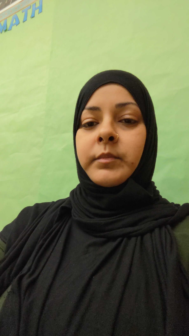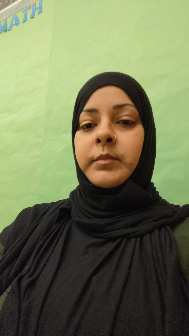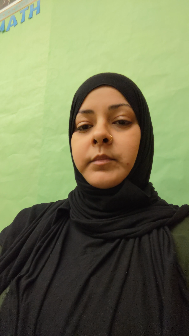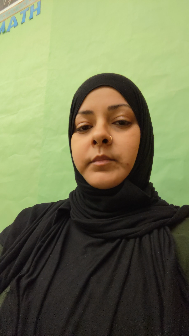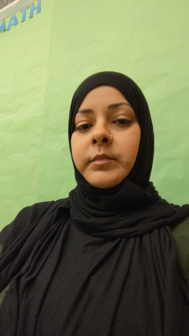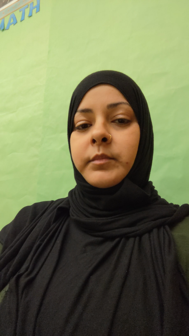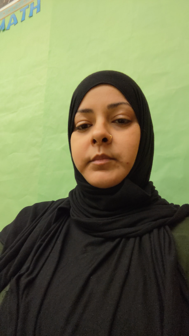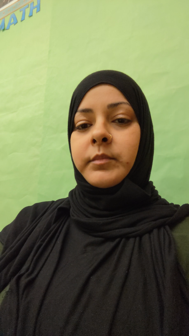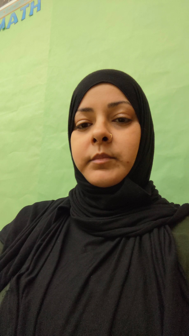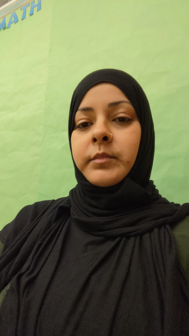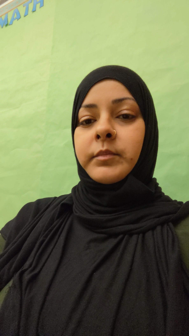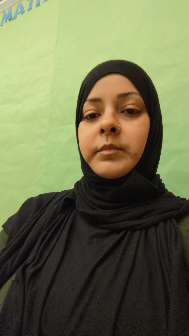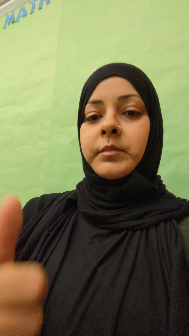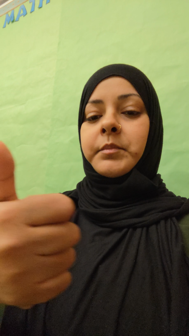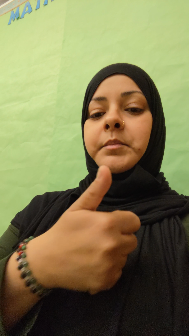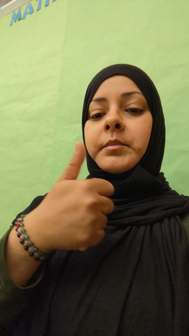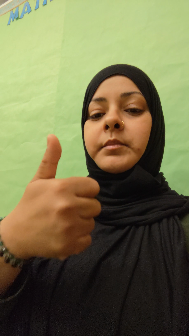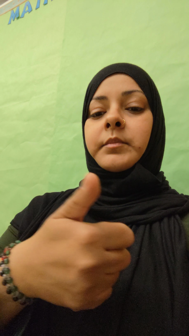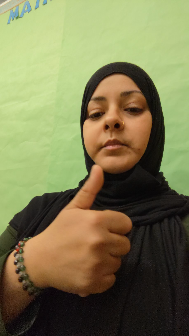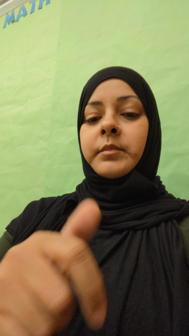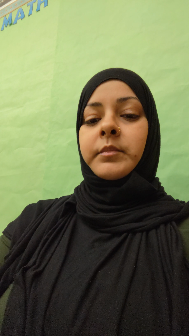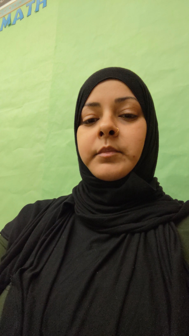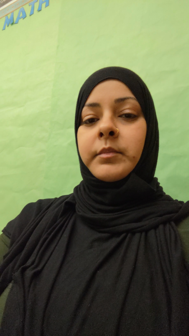basement